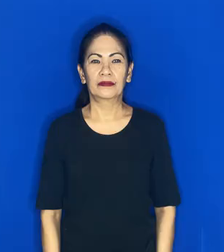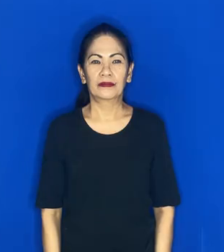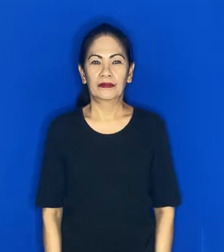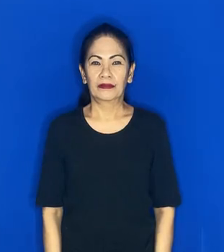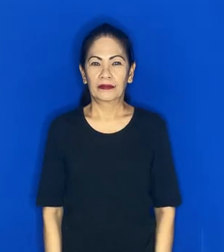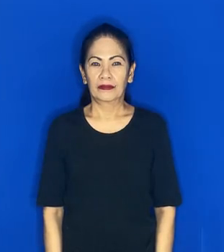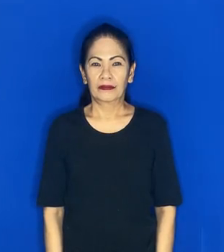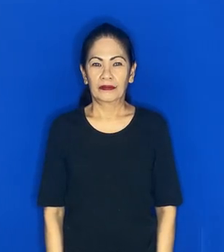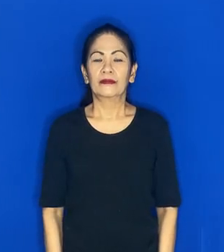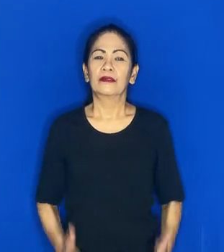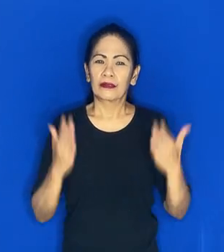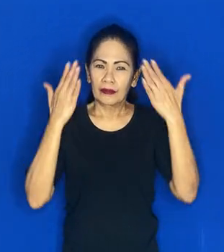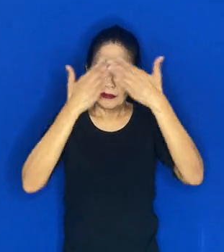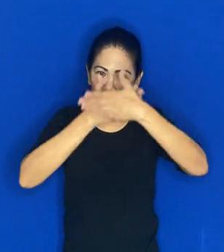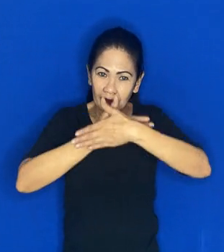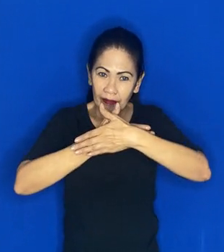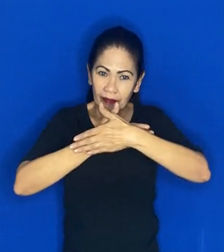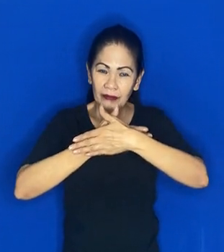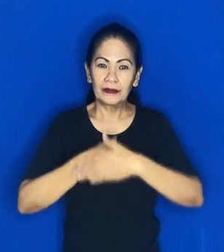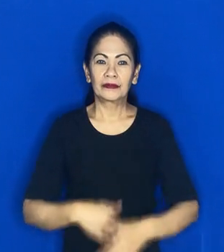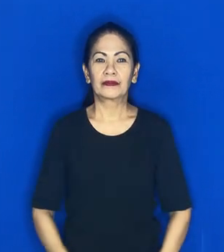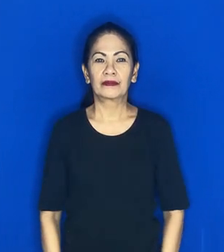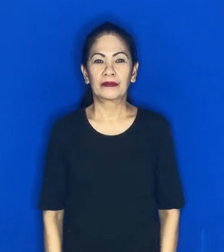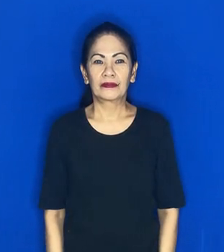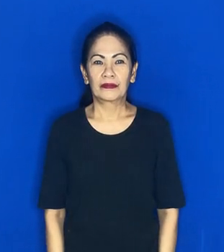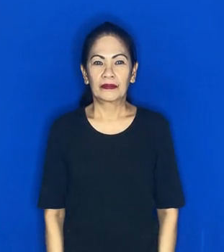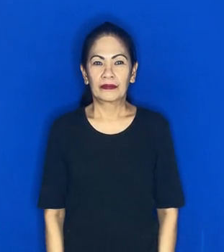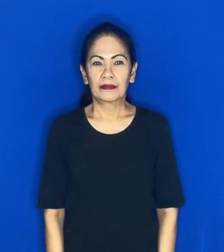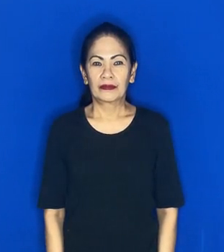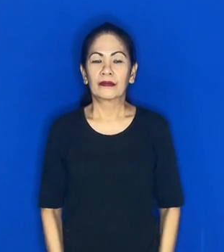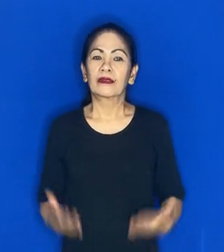dark